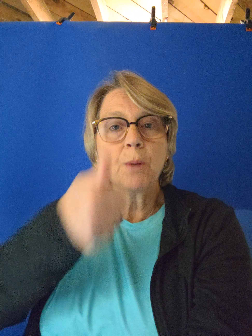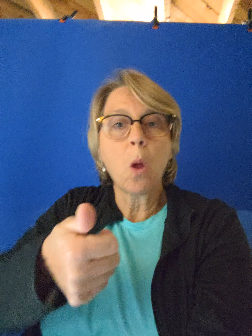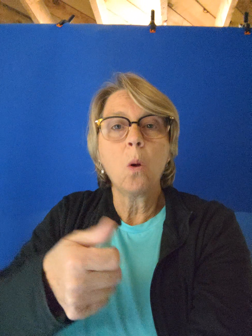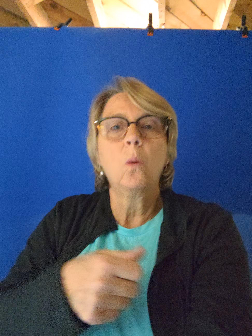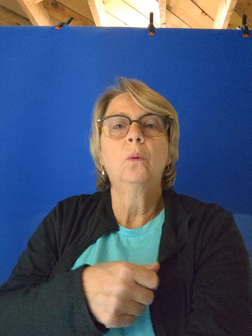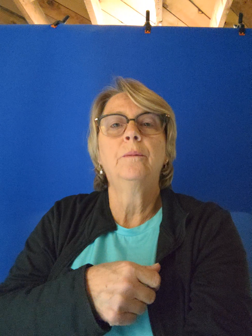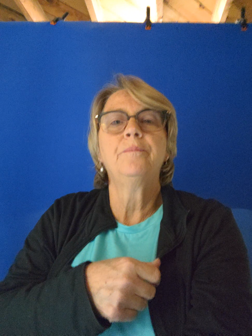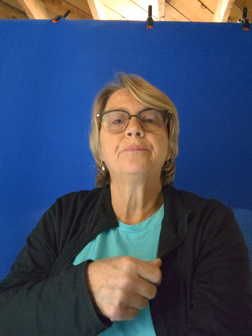tomorrow